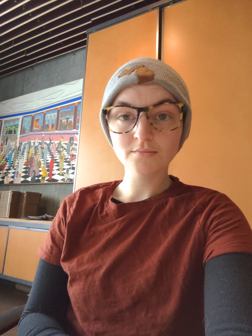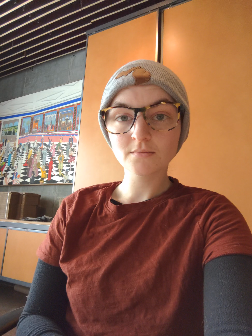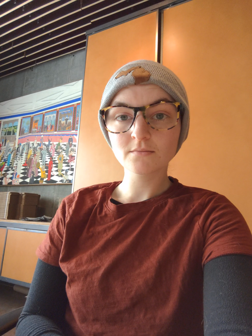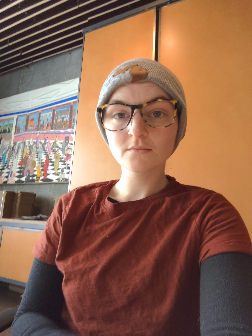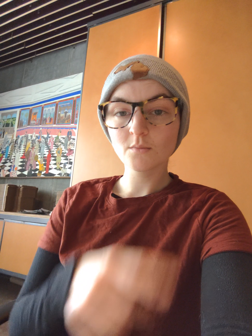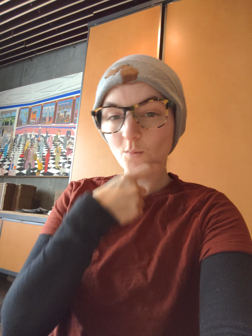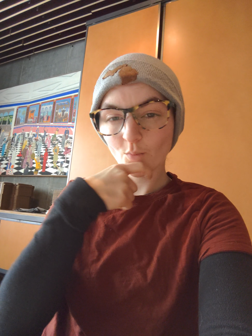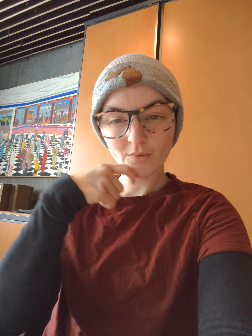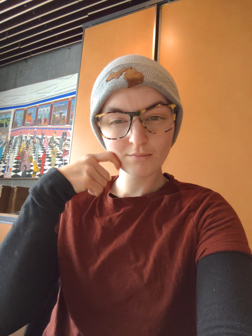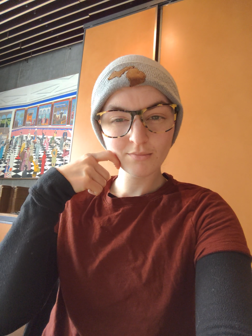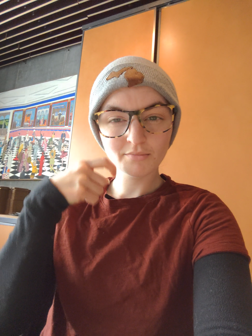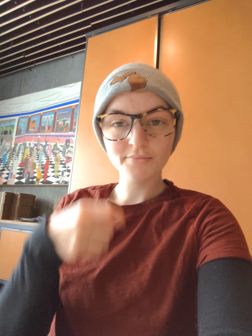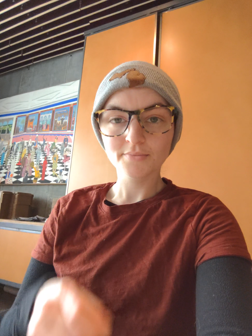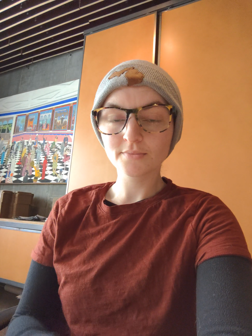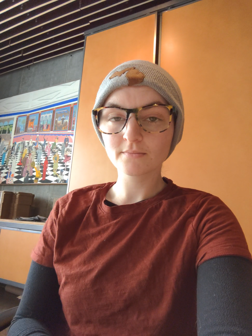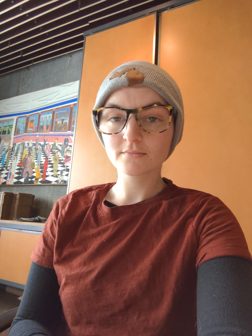dry